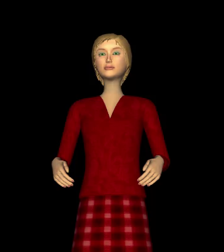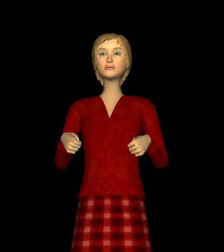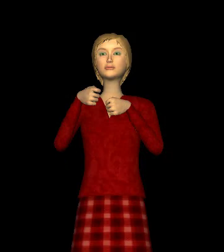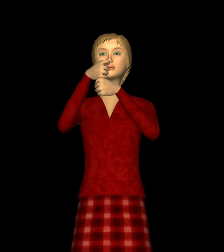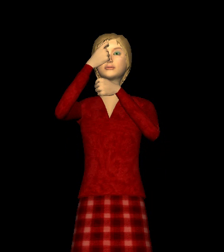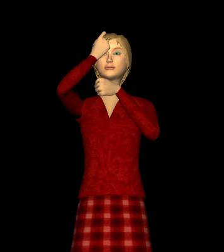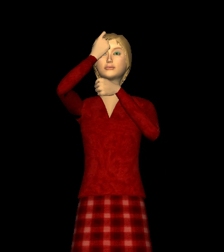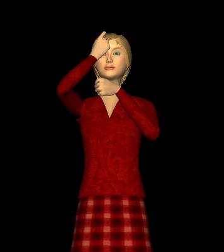مظلة